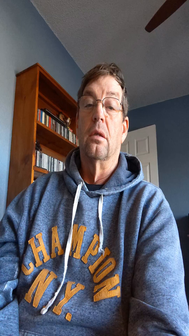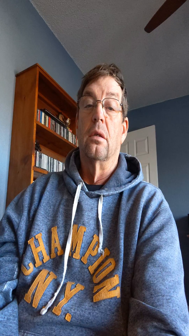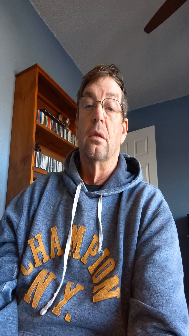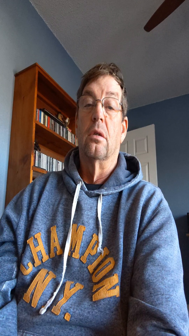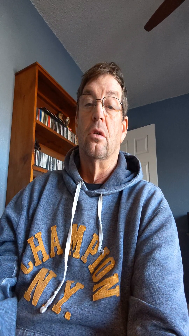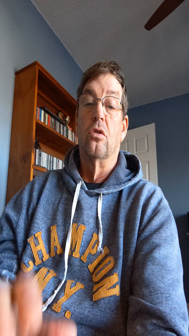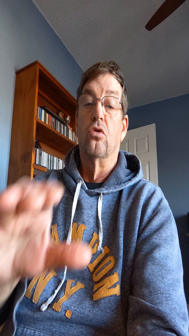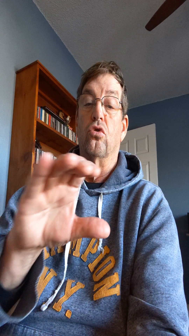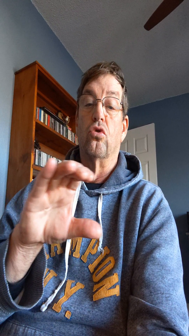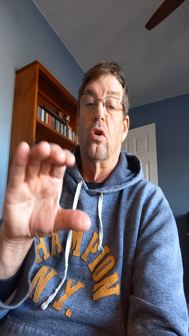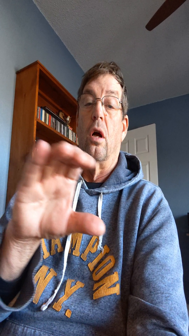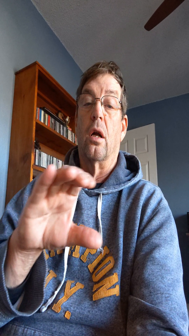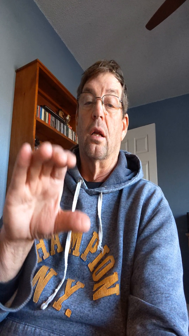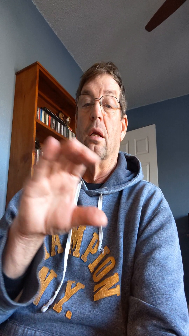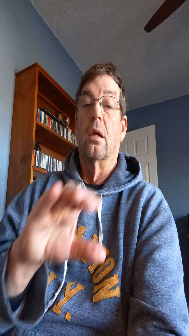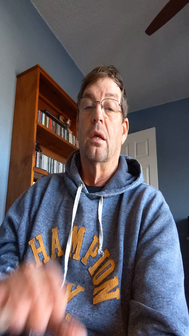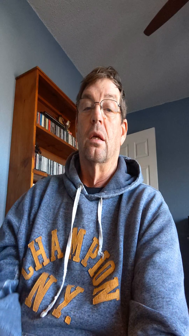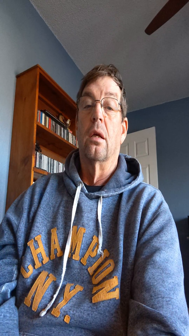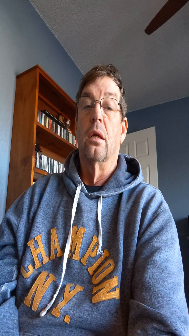chocolate